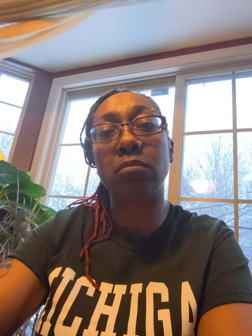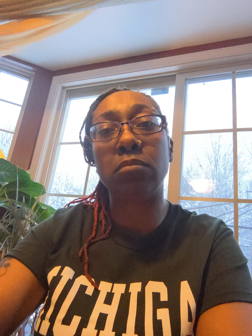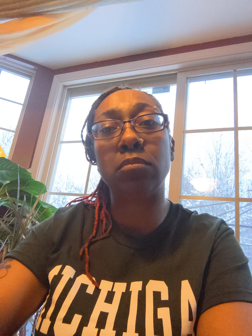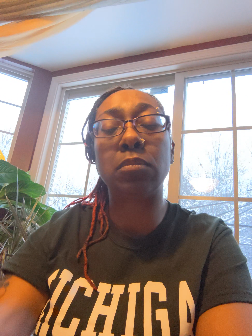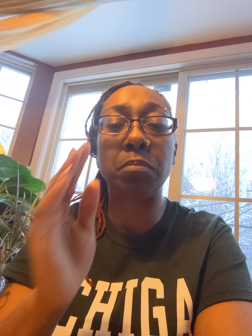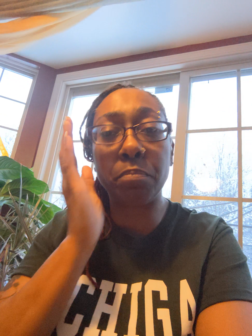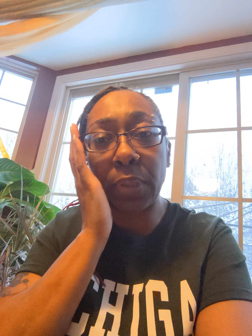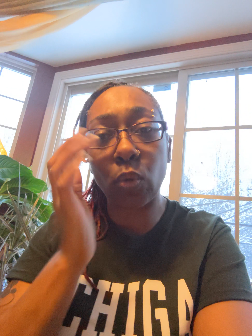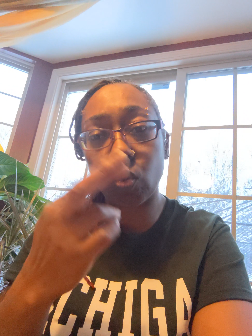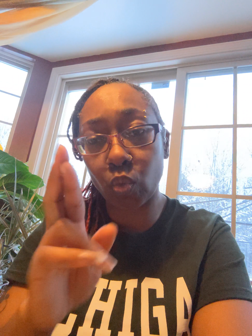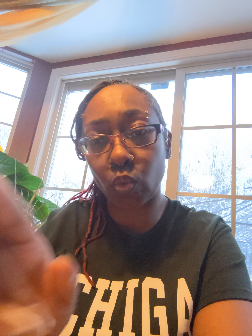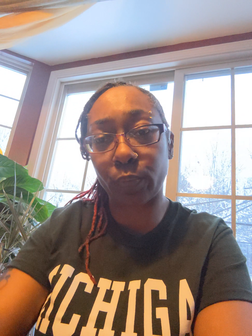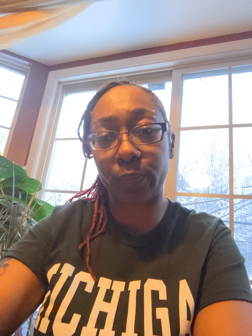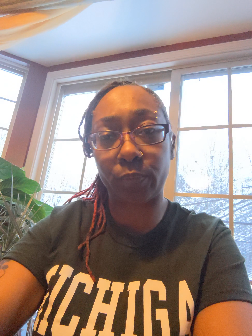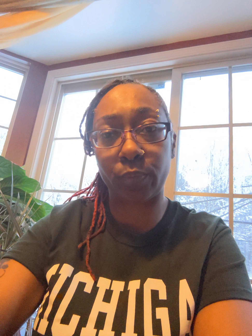bedroom